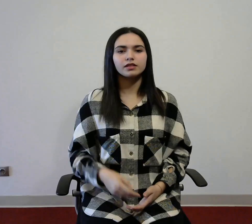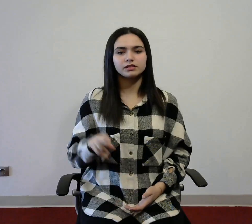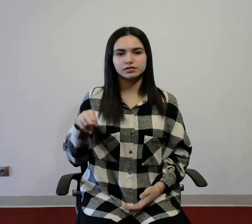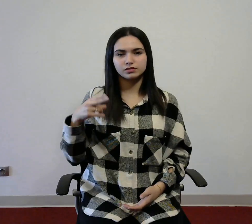D